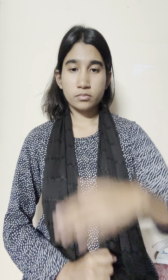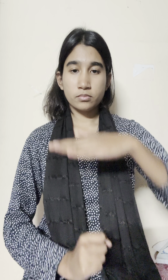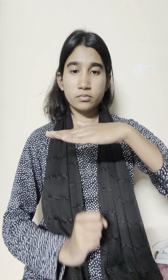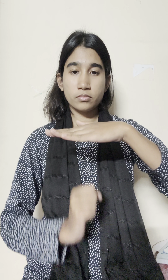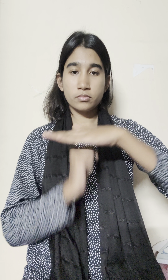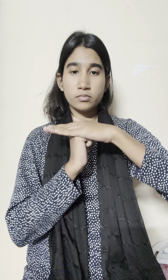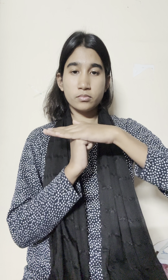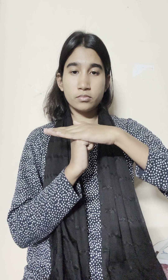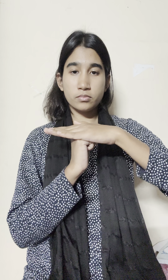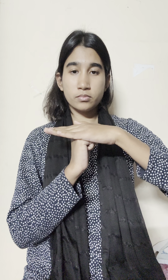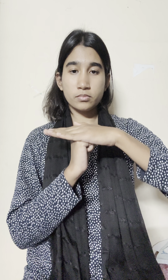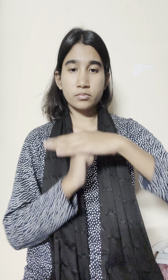সমর্থন